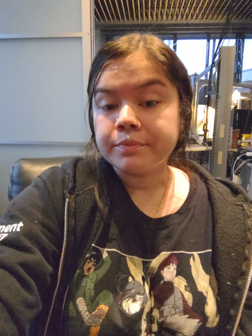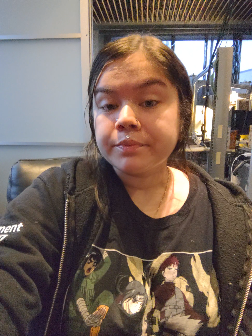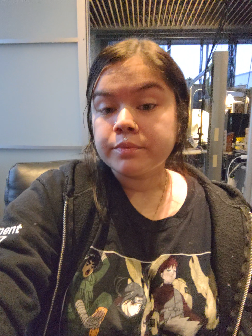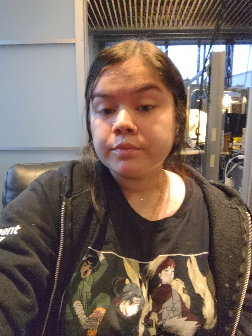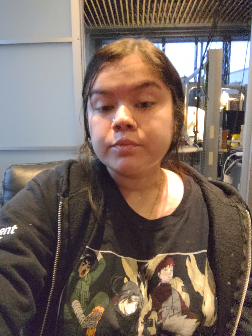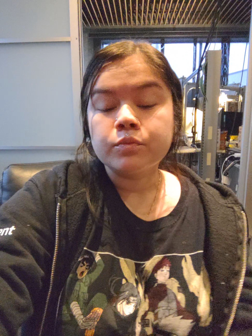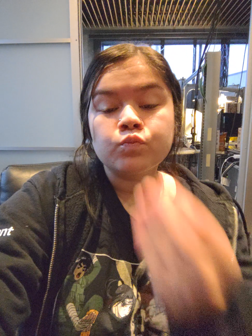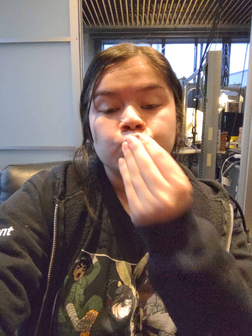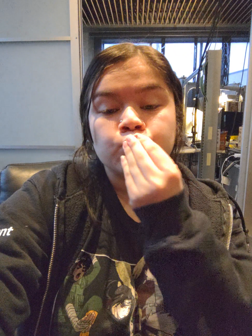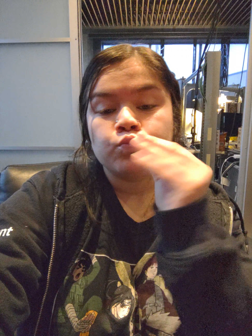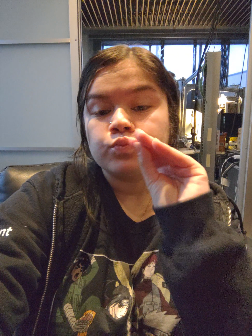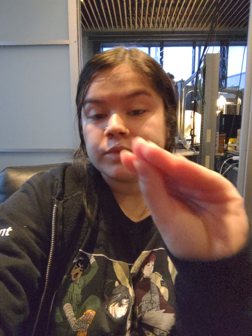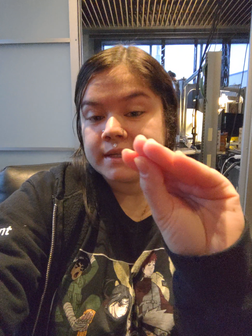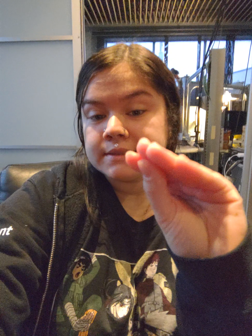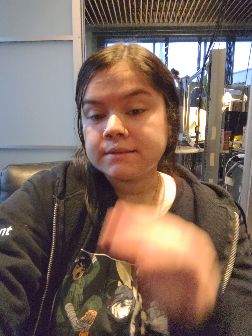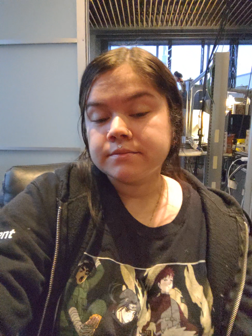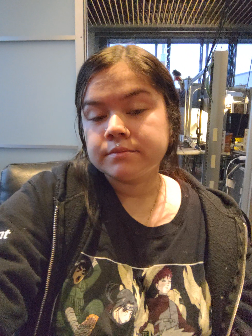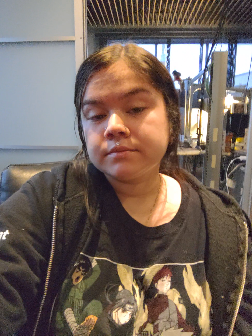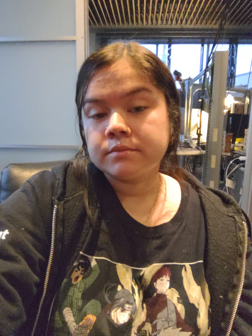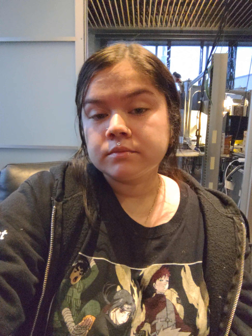kiss